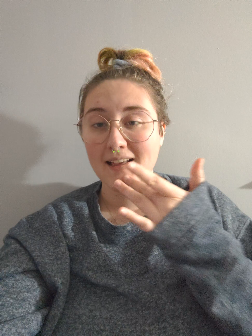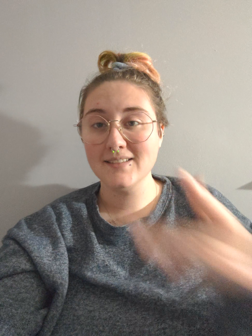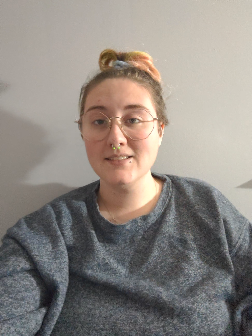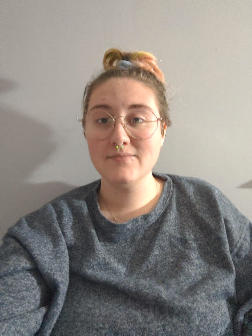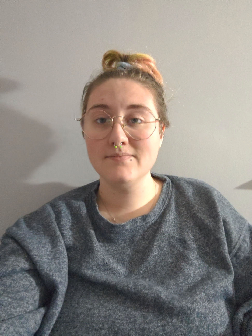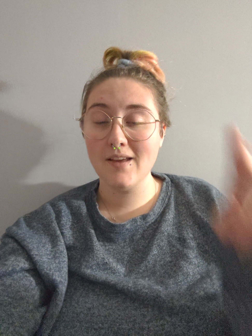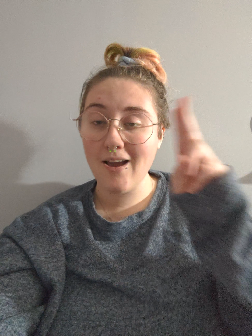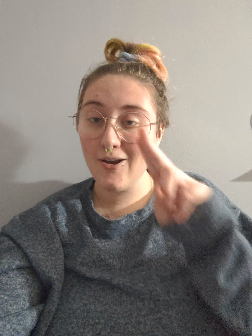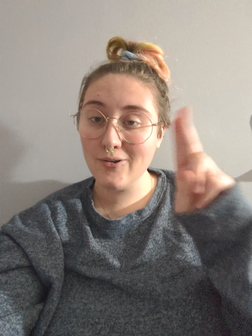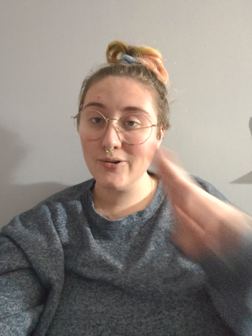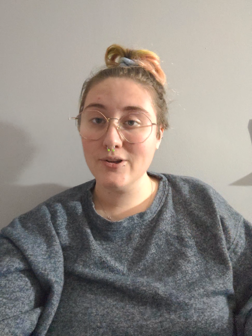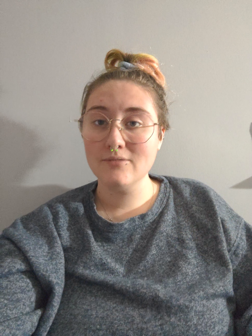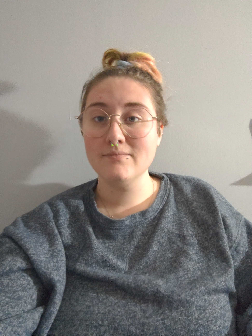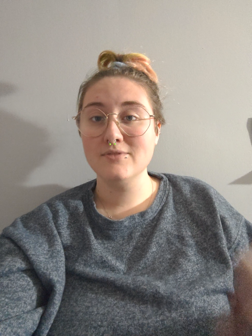uncle